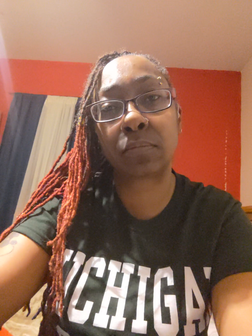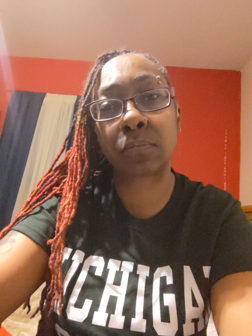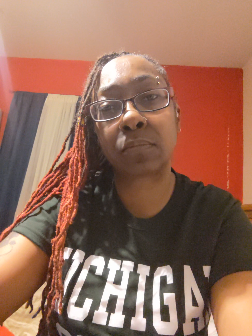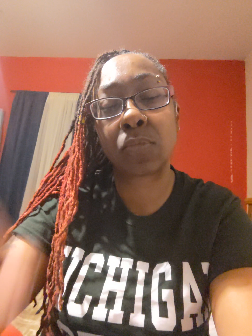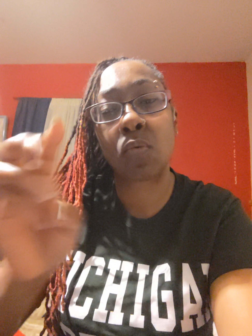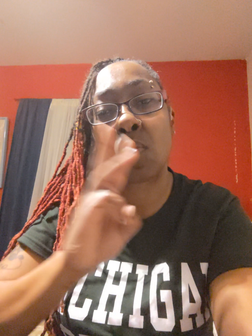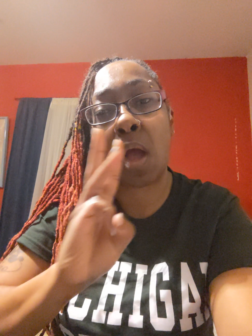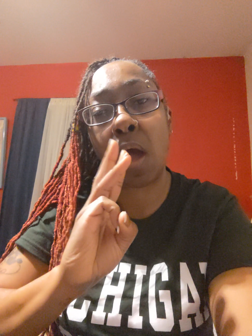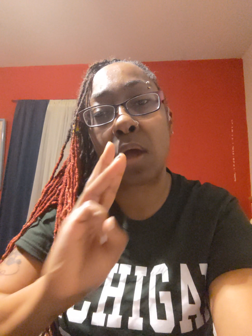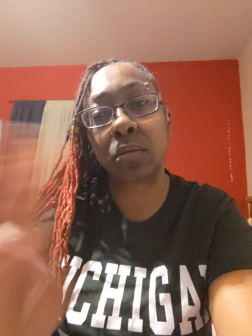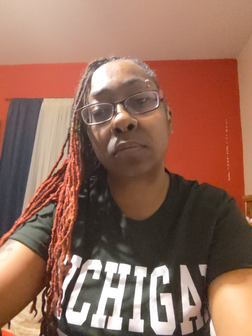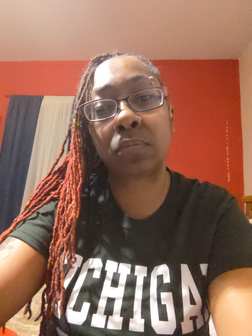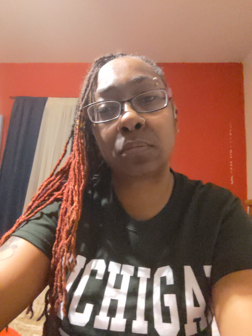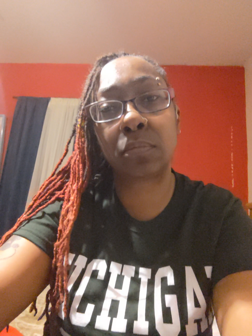water